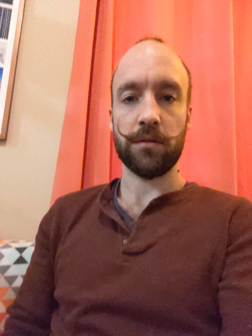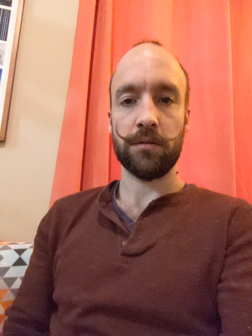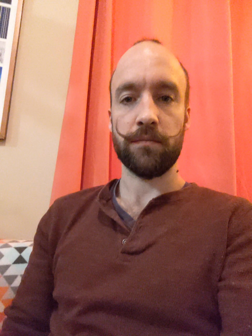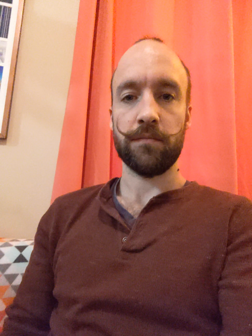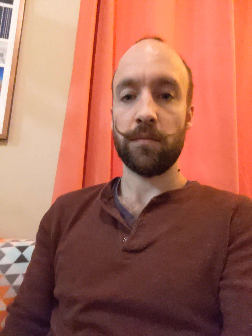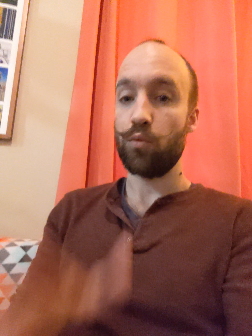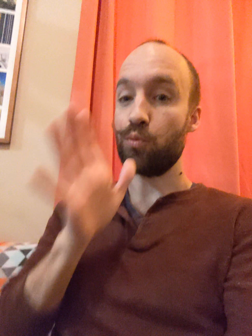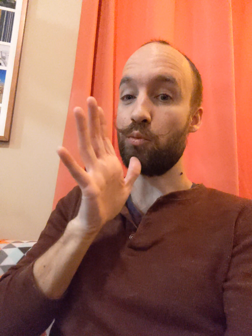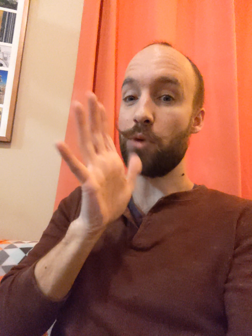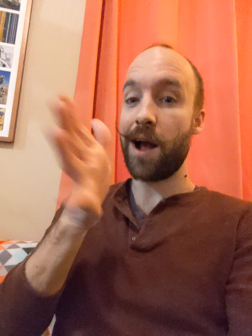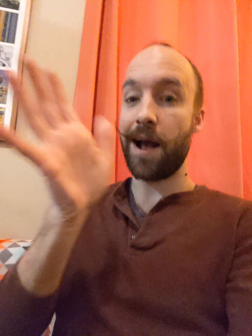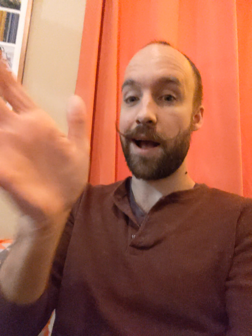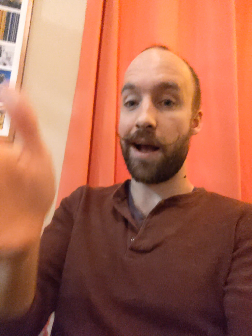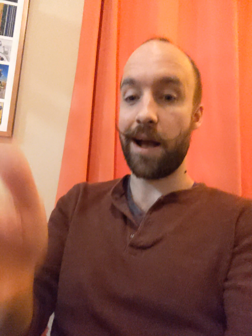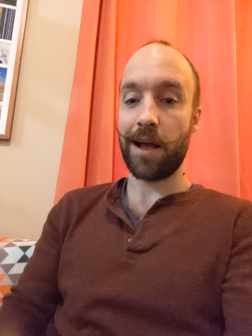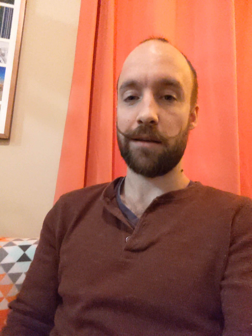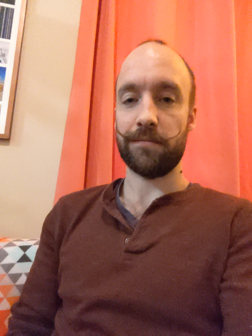grandma